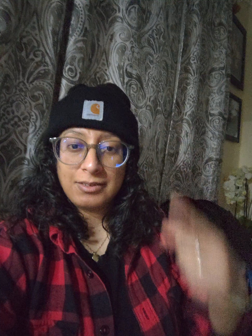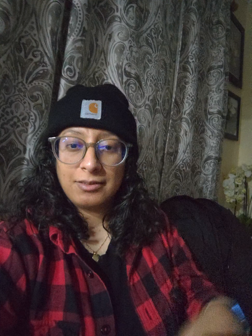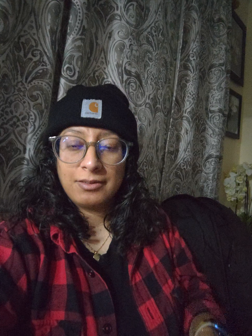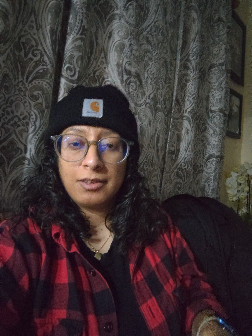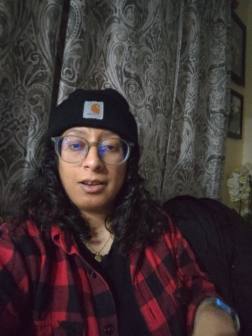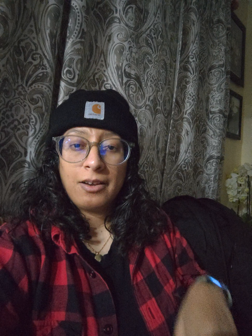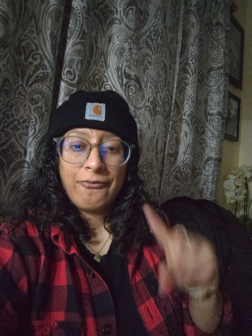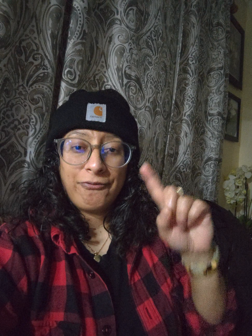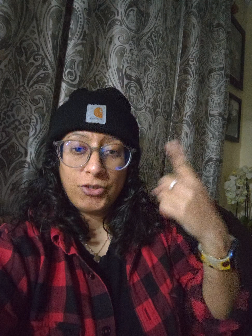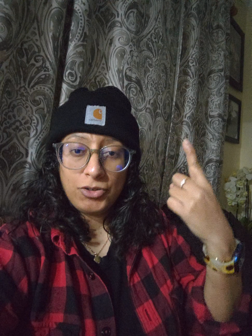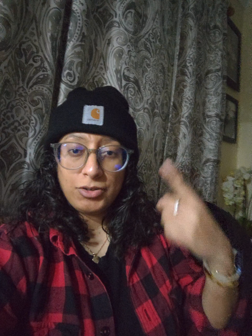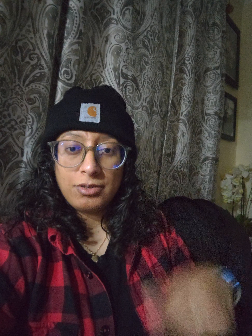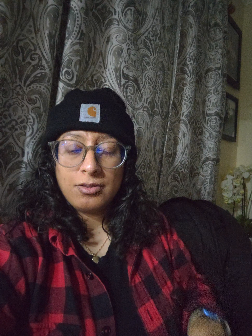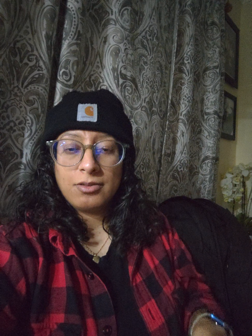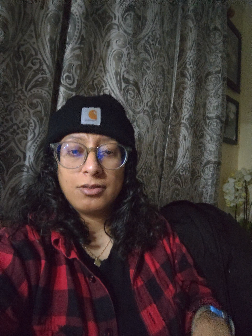first